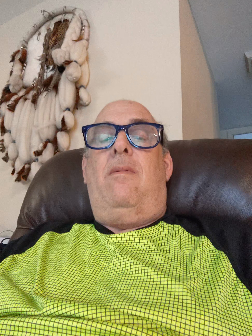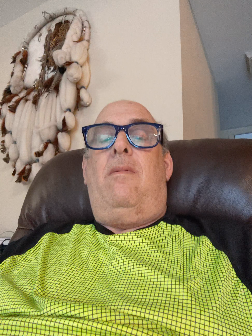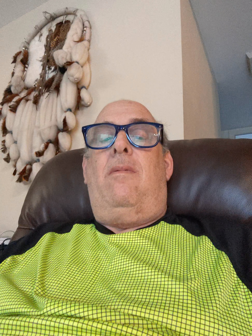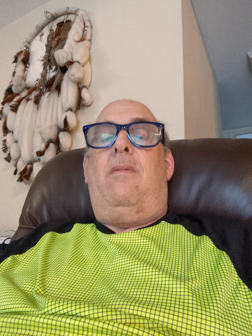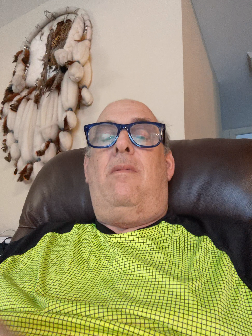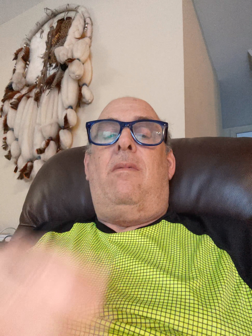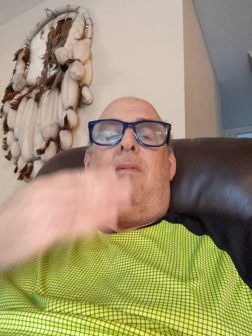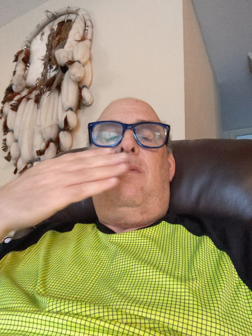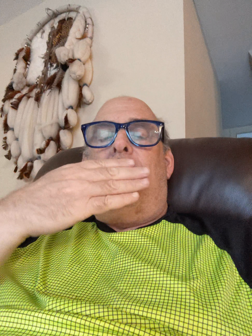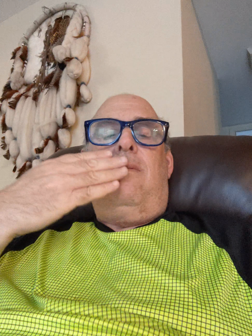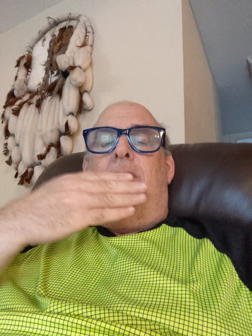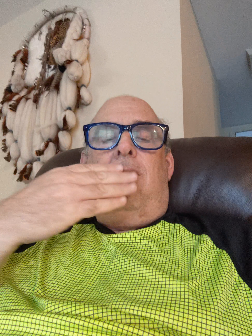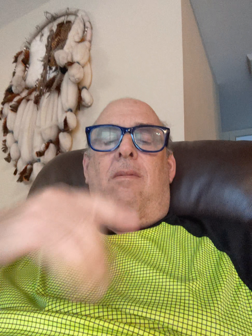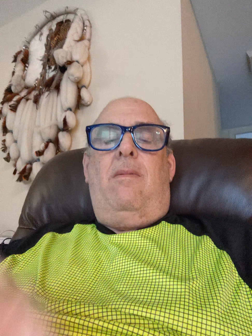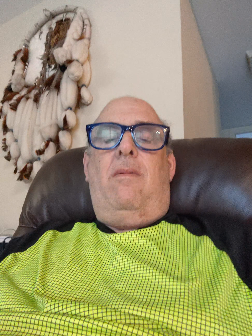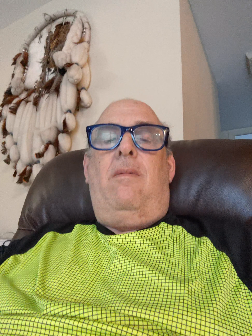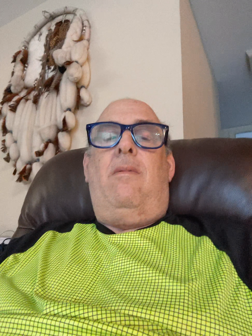napkin